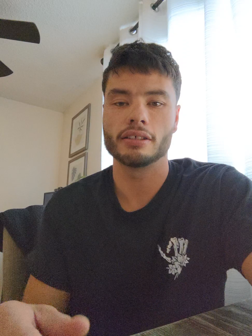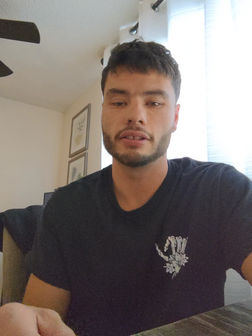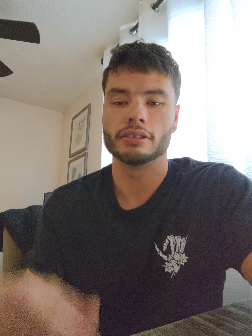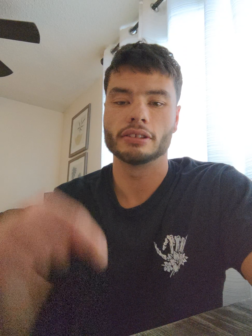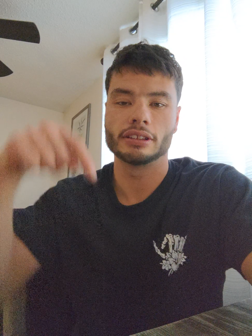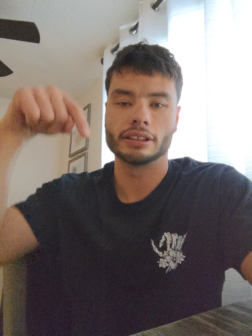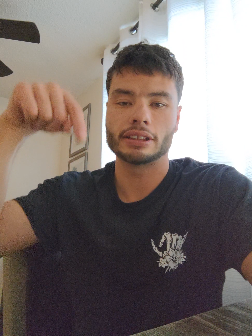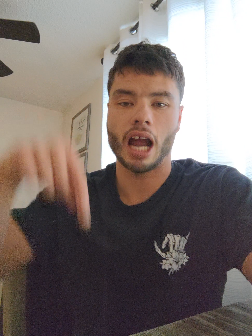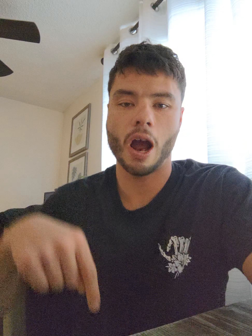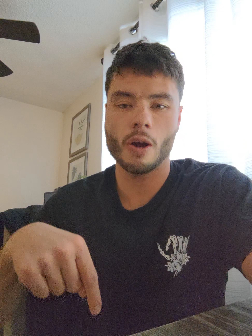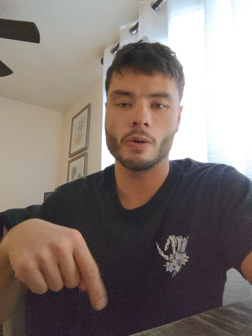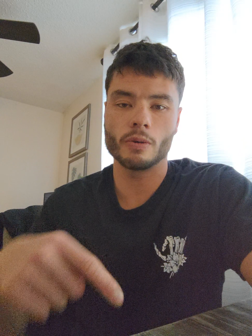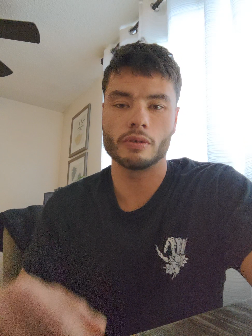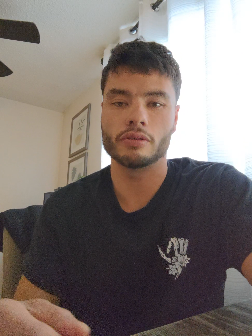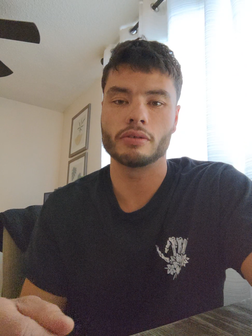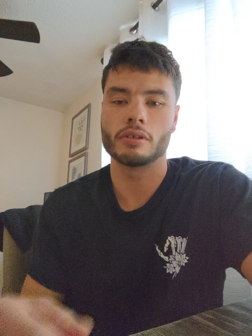down